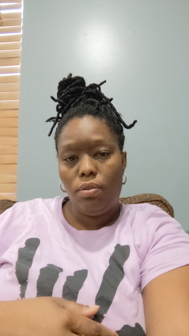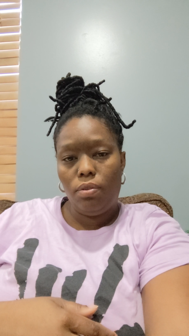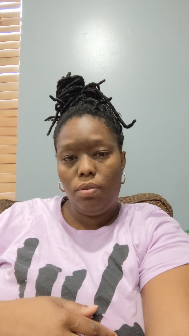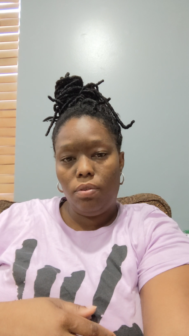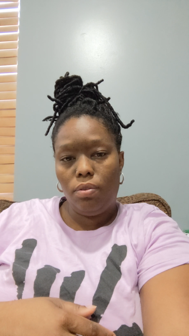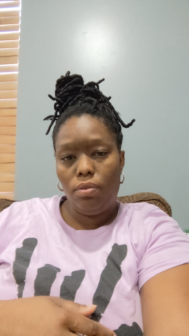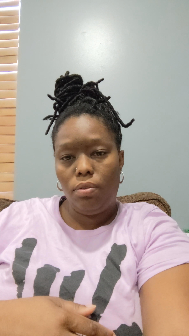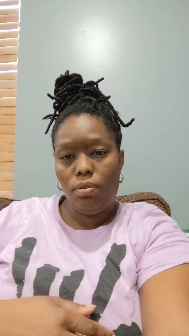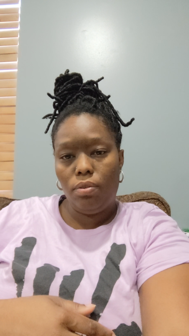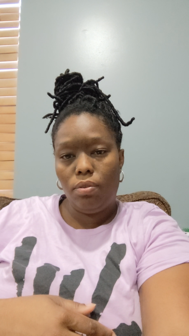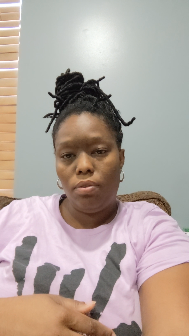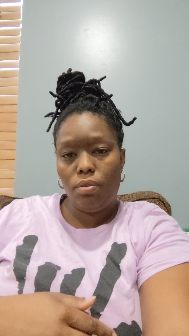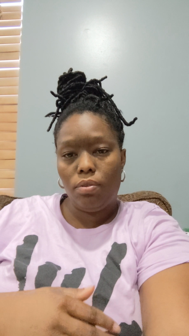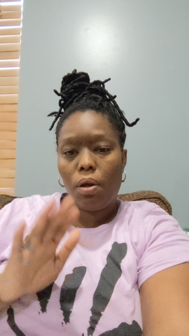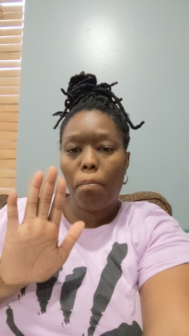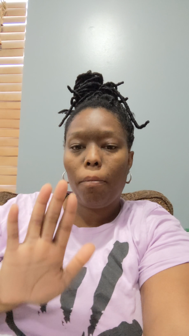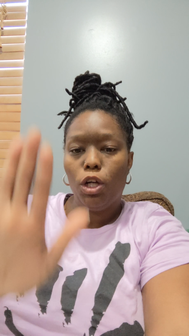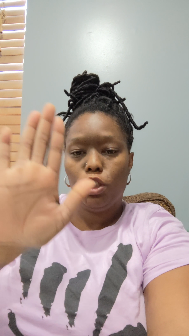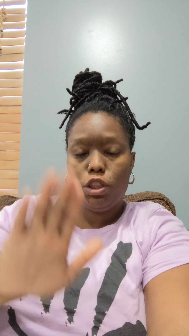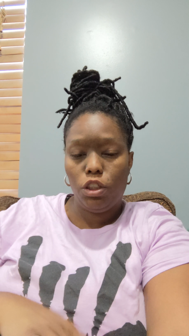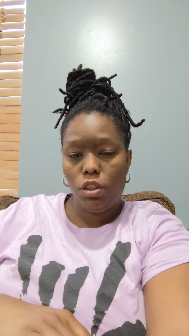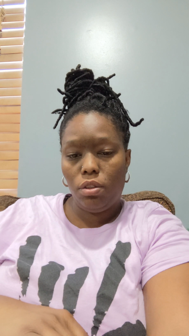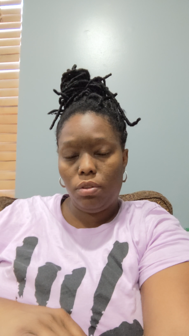push